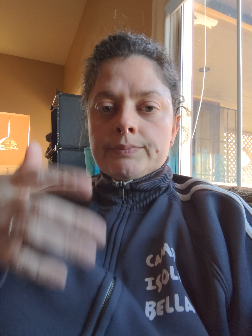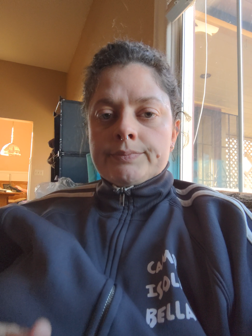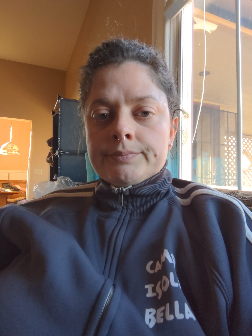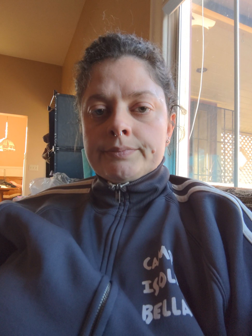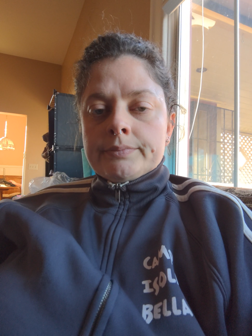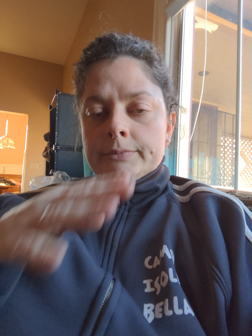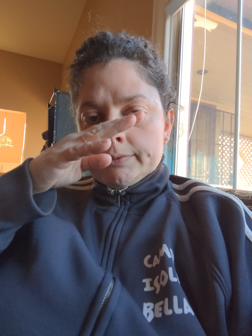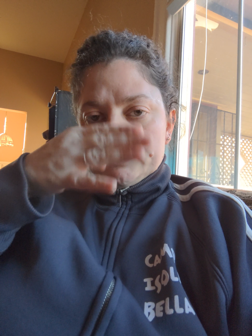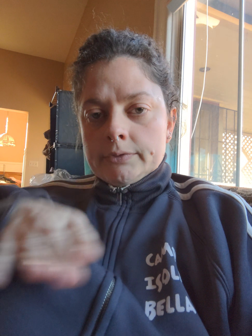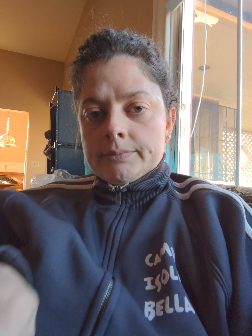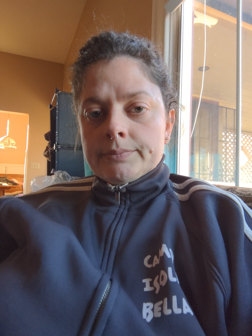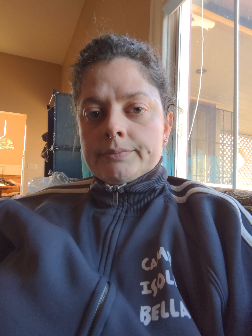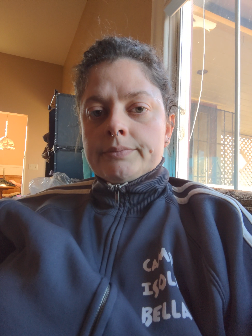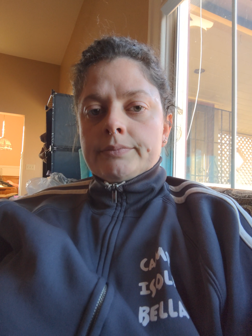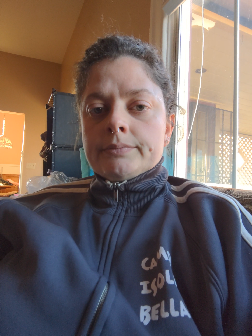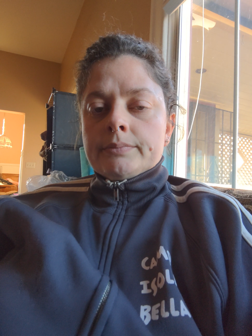elephant